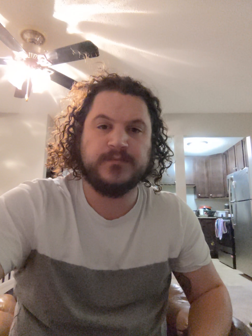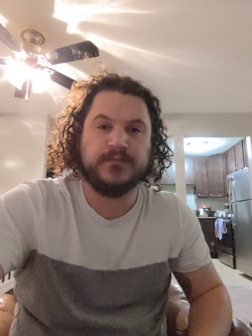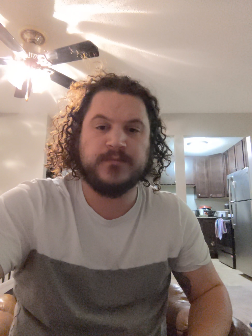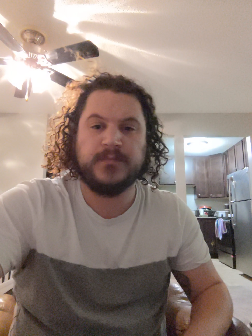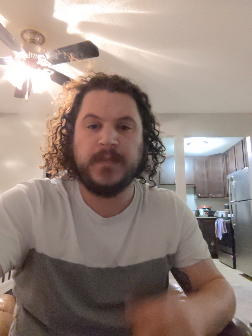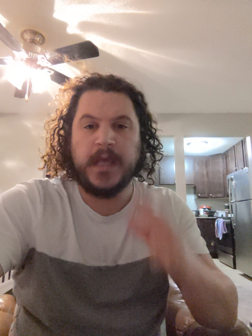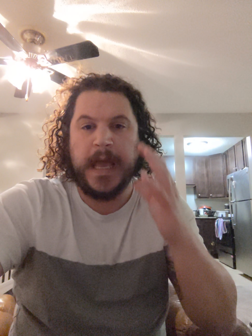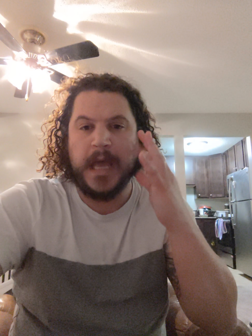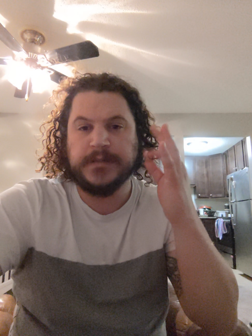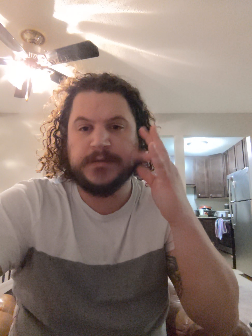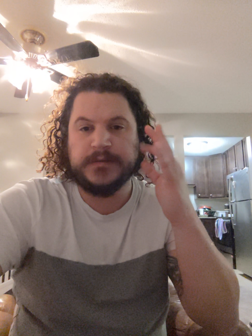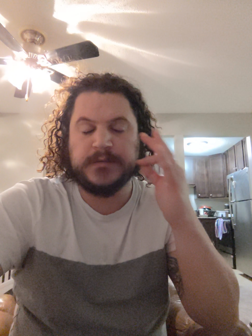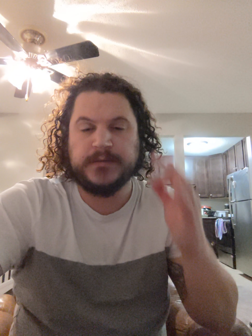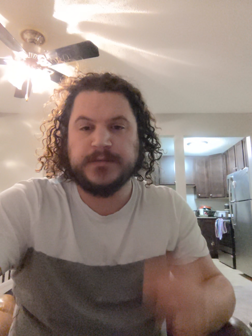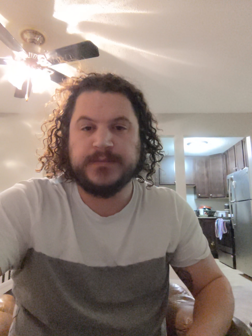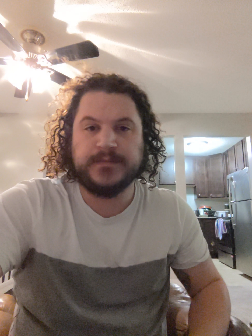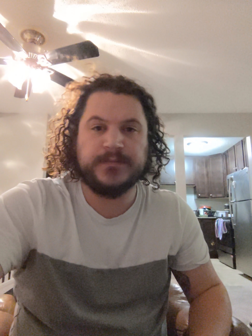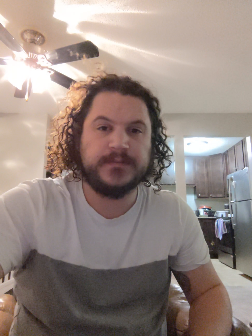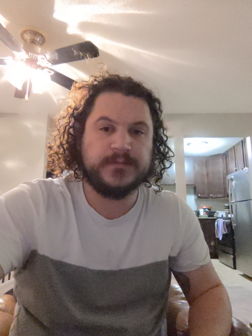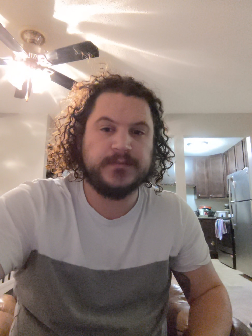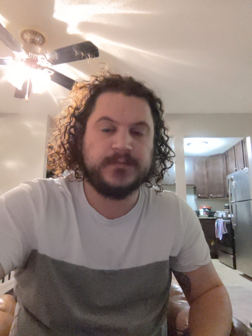cat